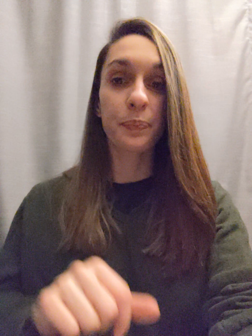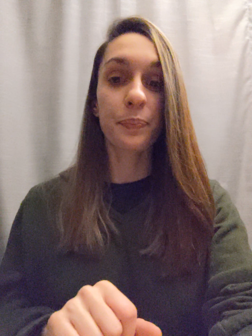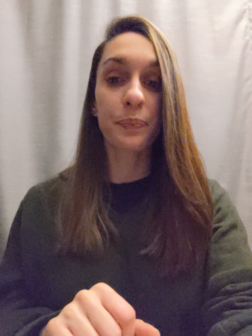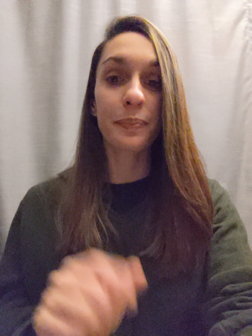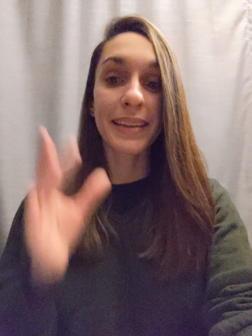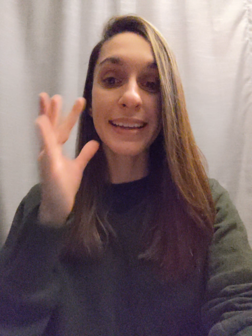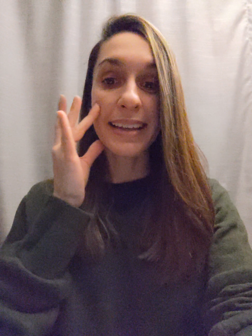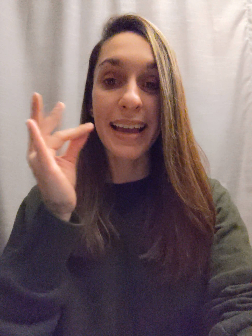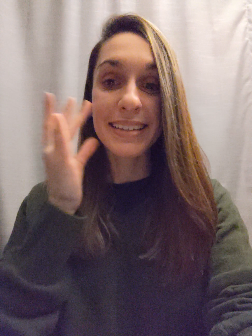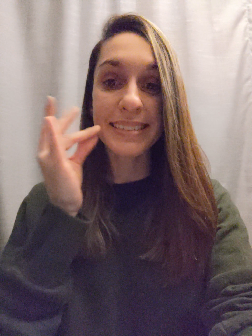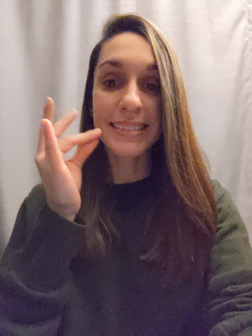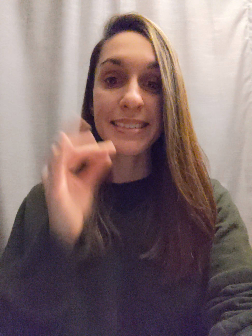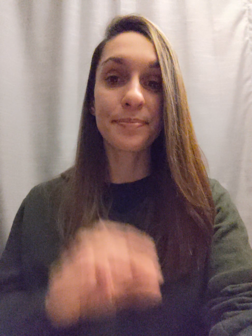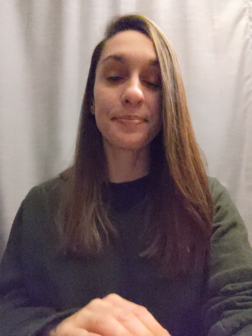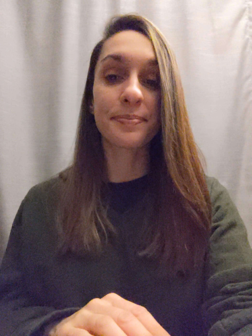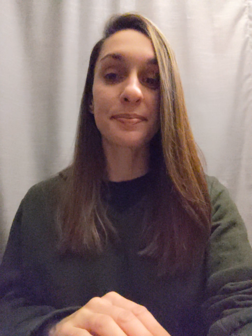cat